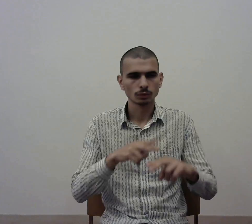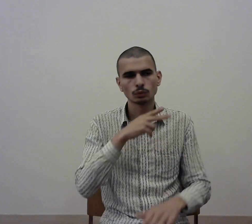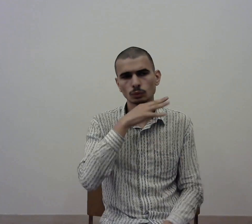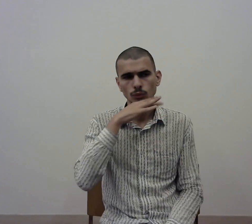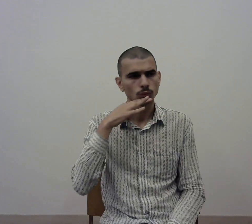çox